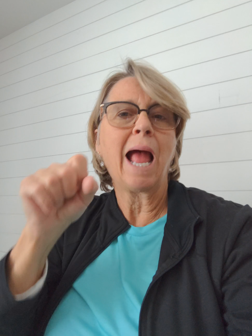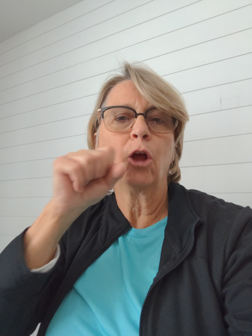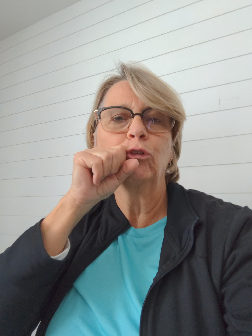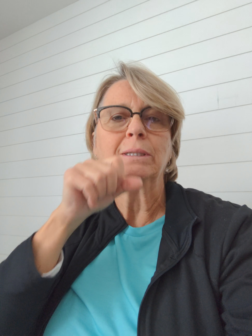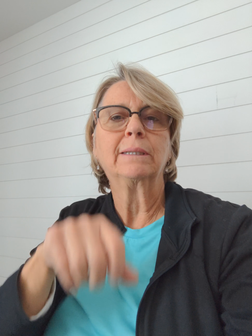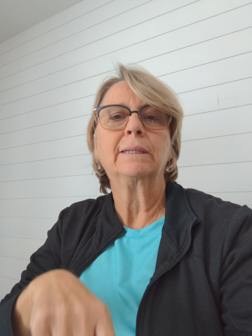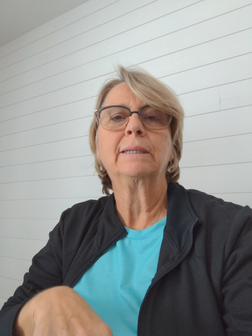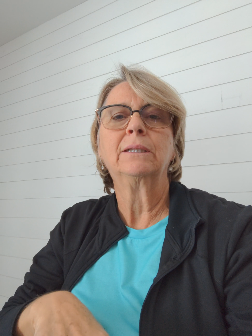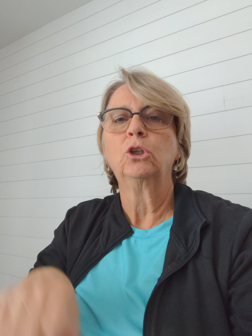carrot